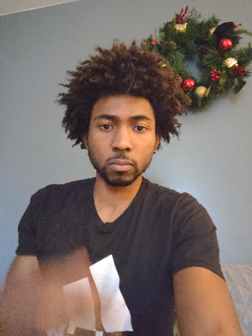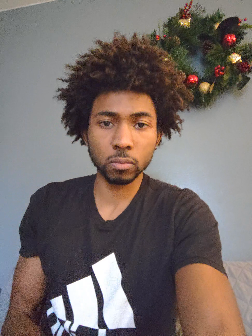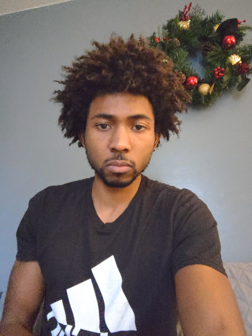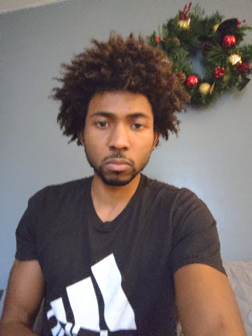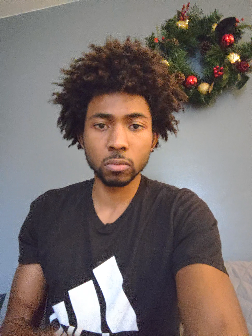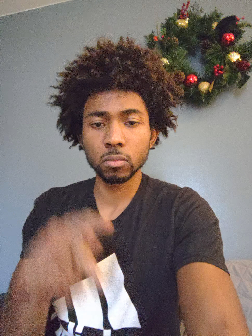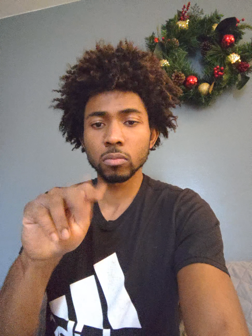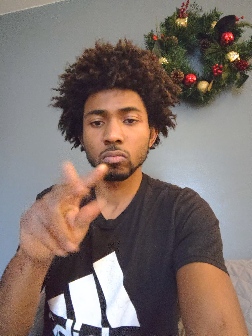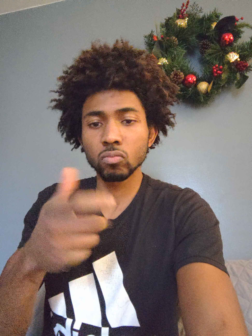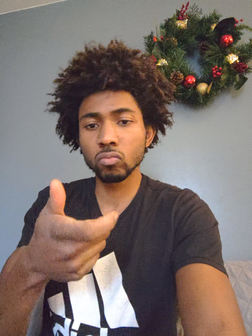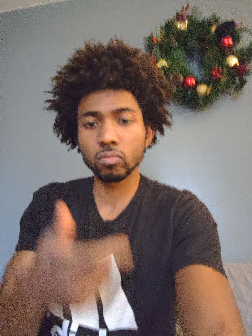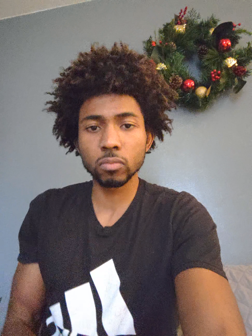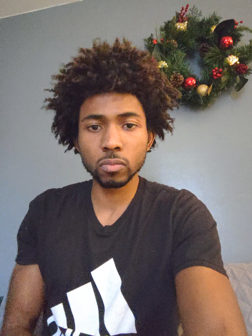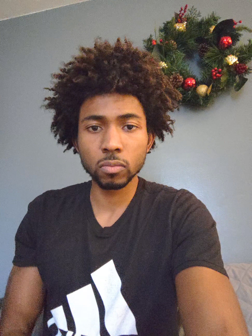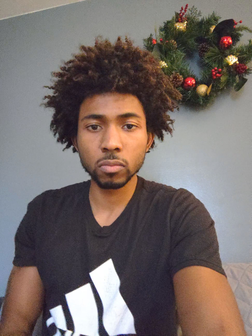TV